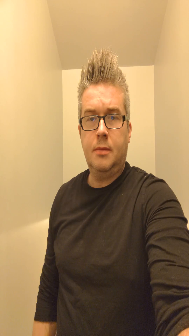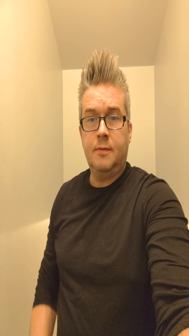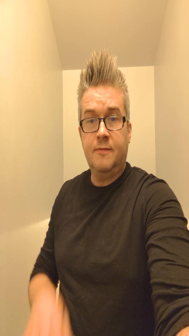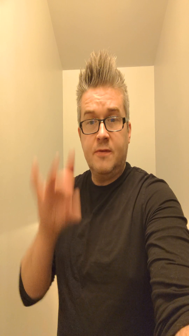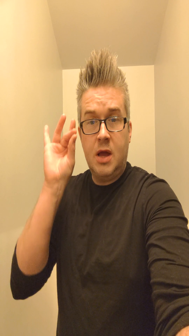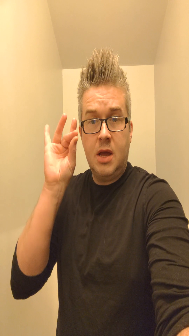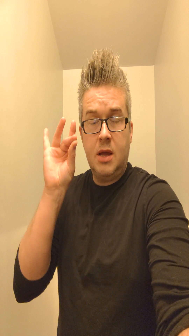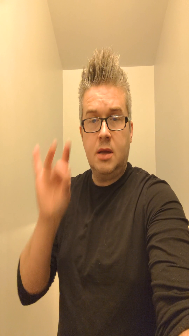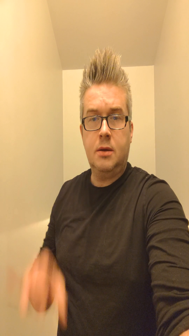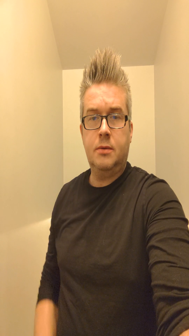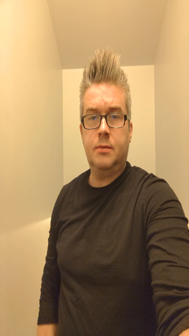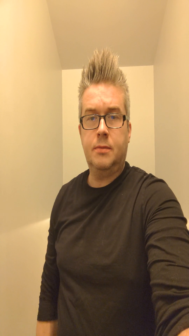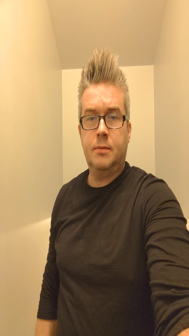find